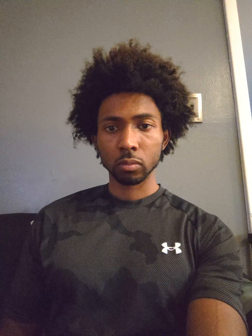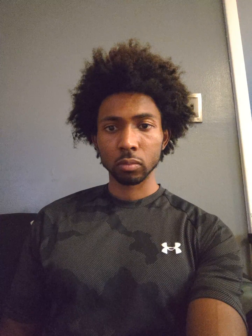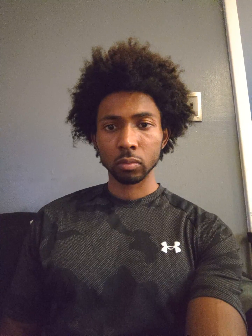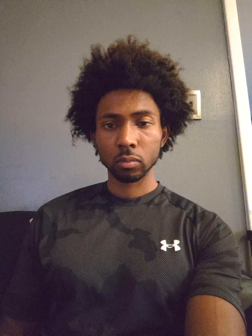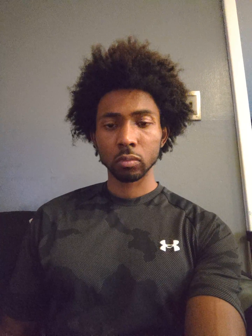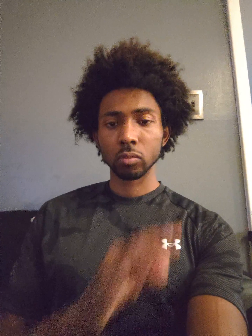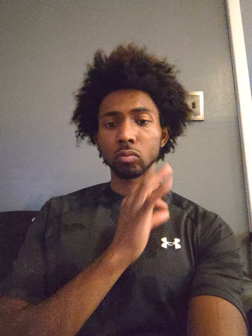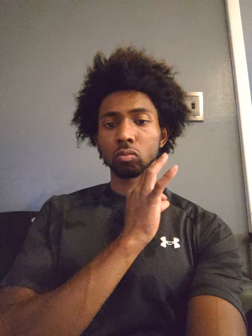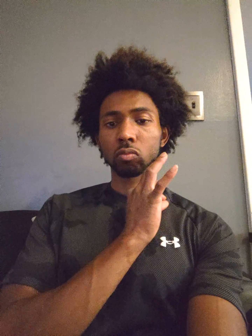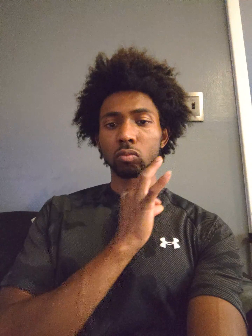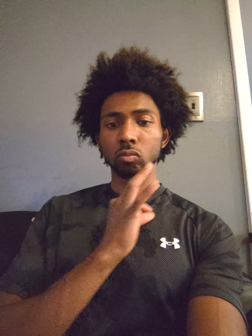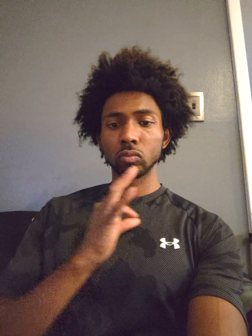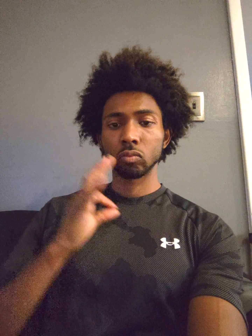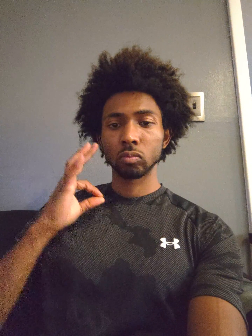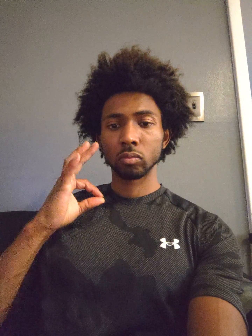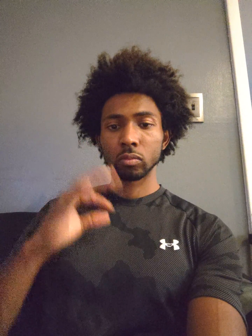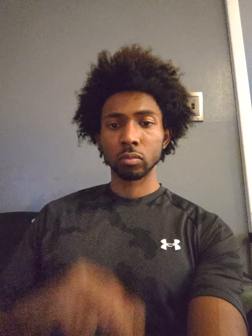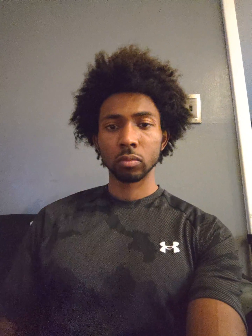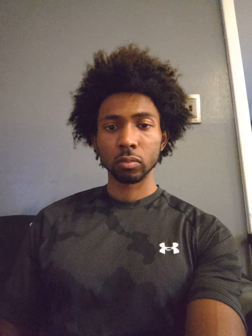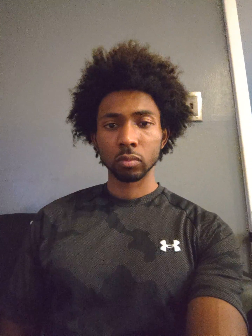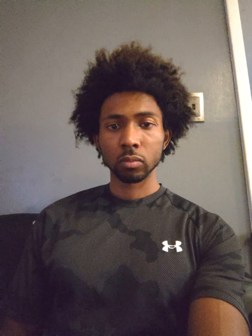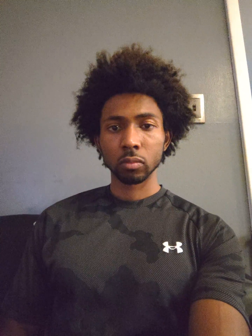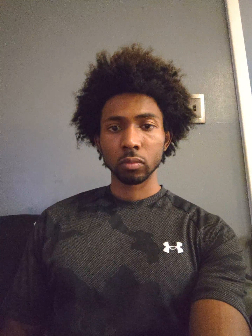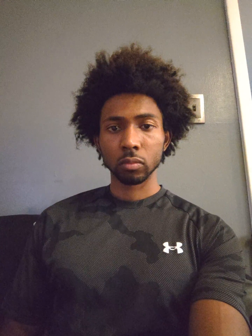beads